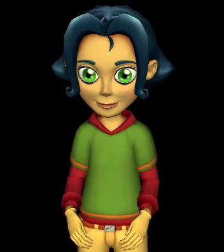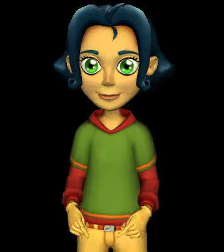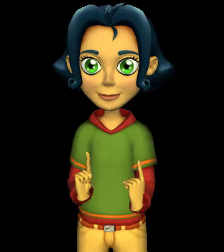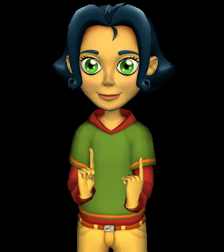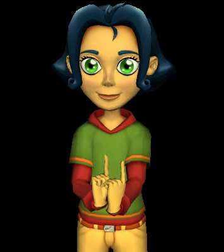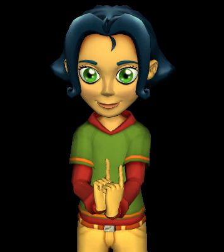يقابل